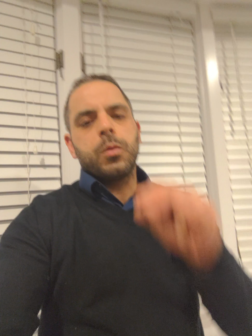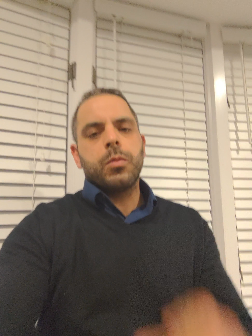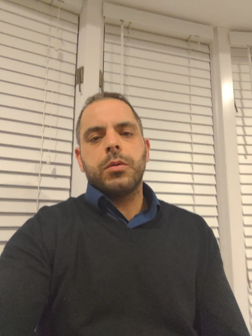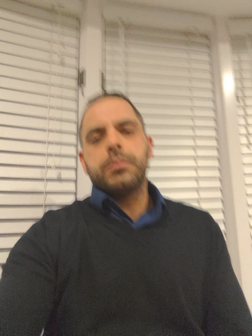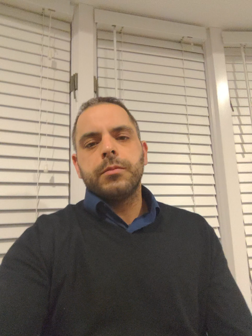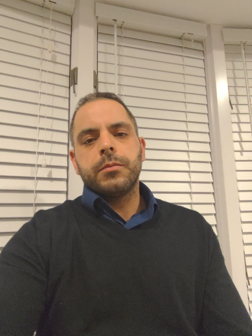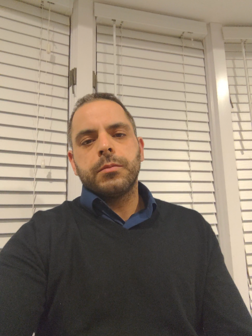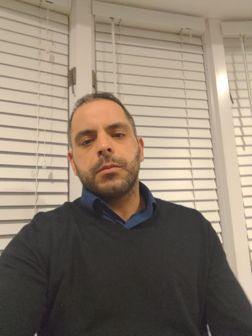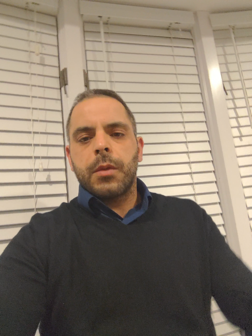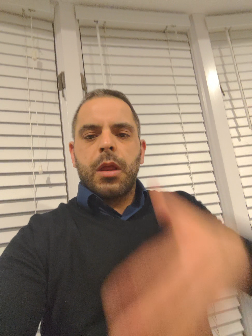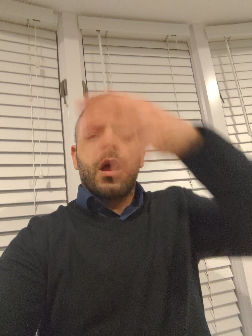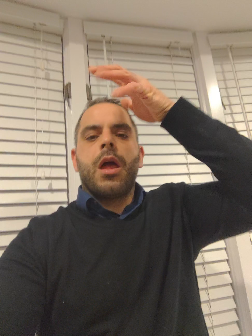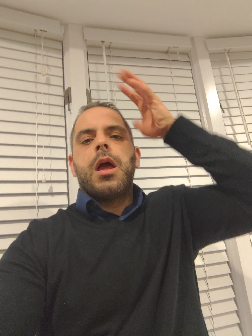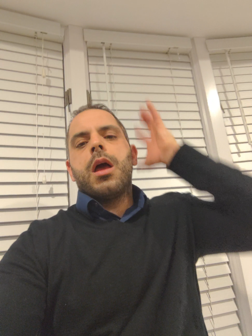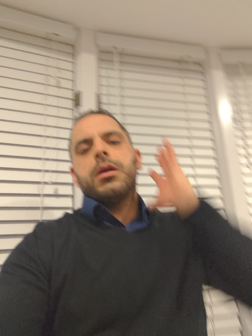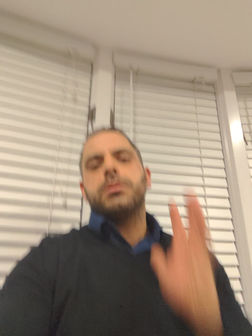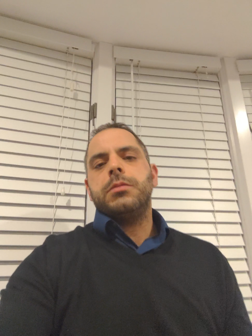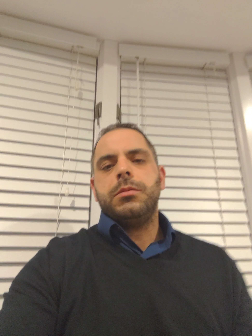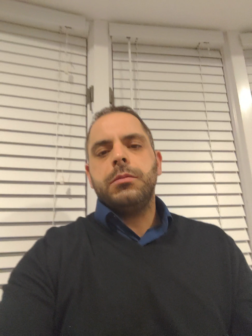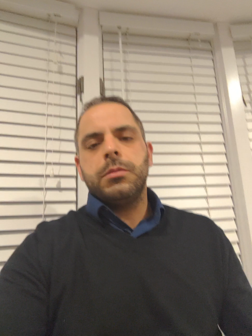lion